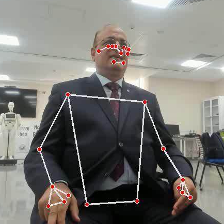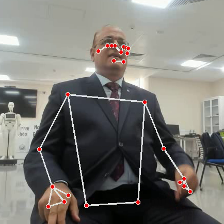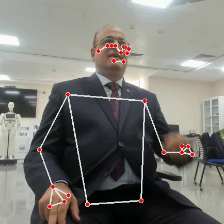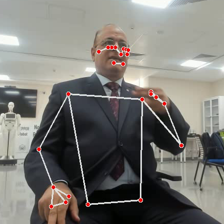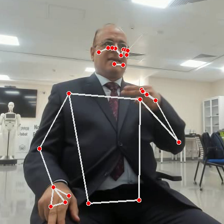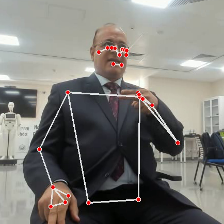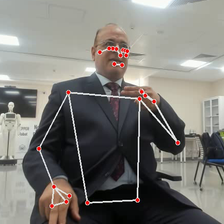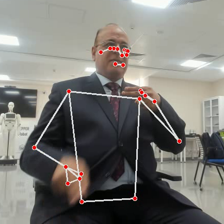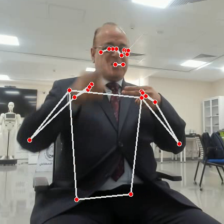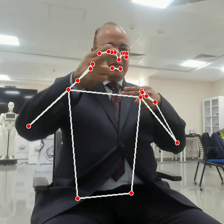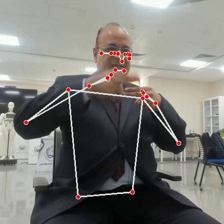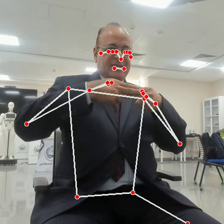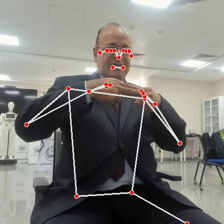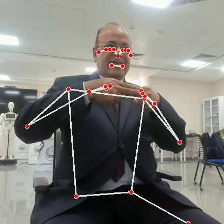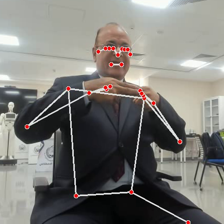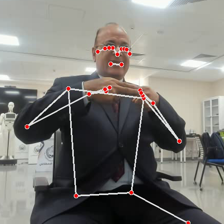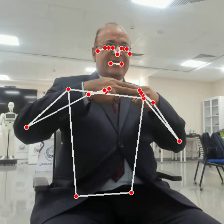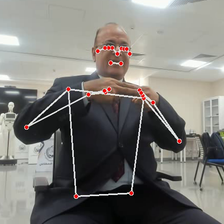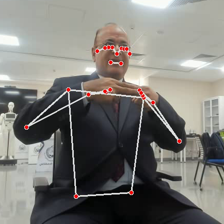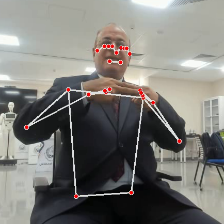mash mashy